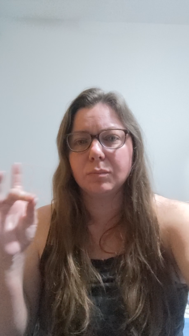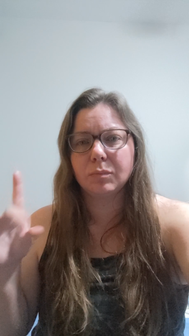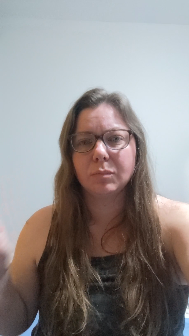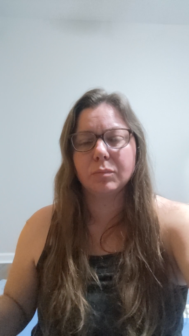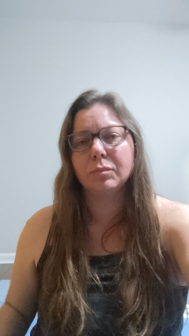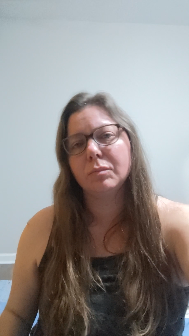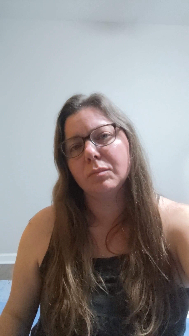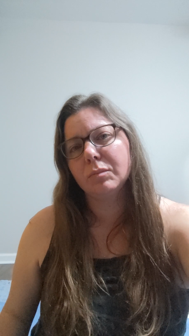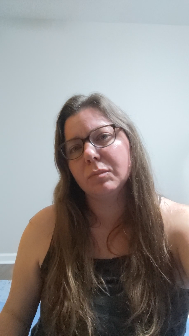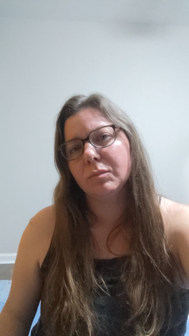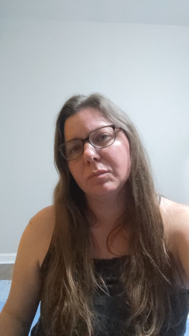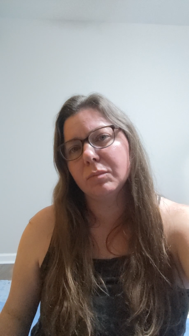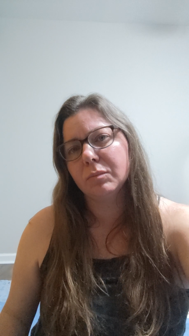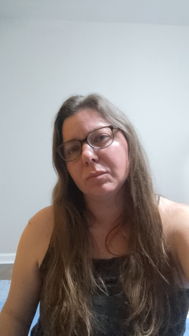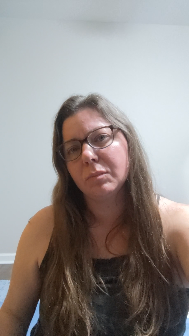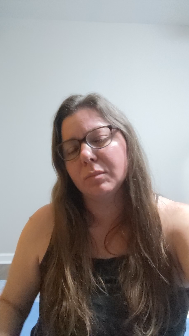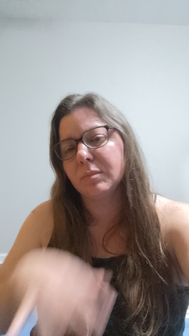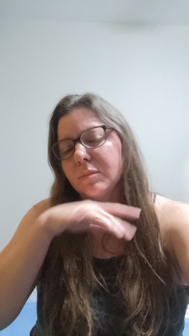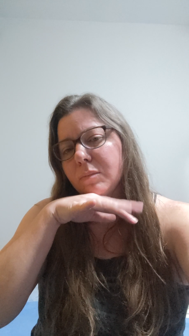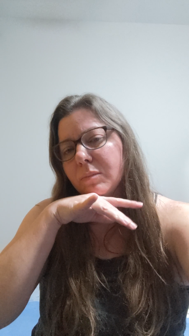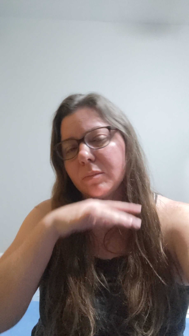naughty